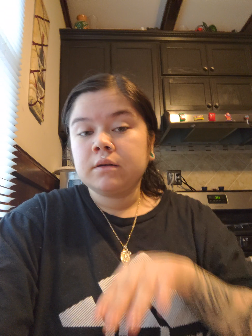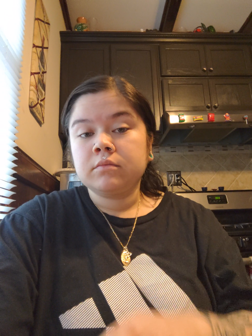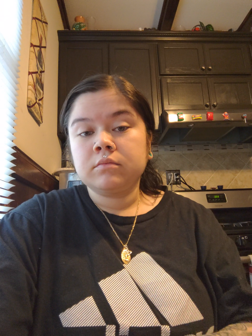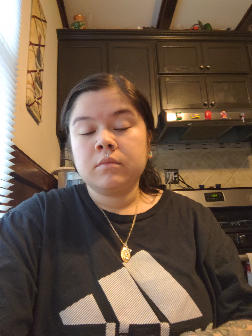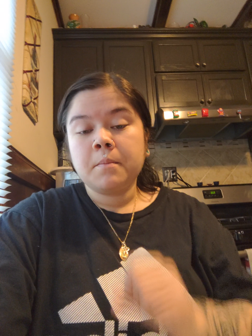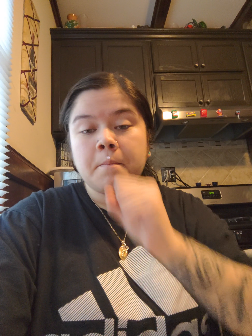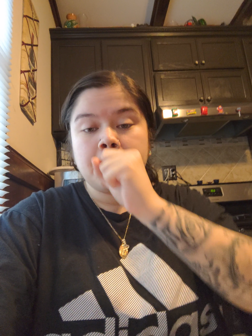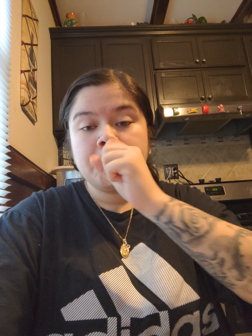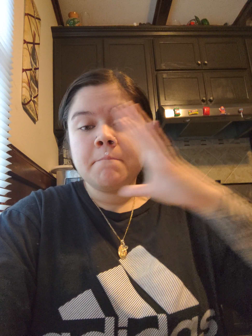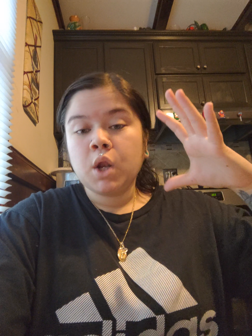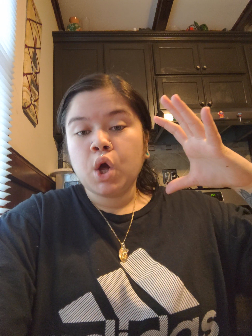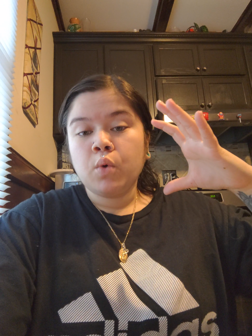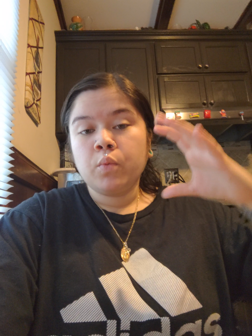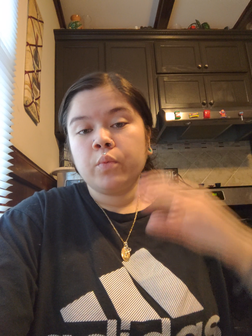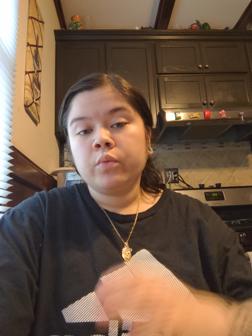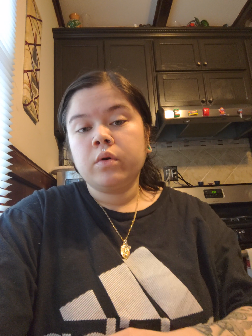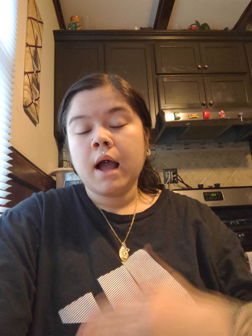balloon